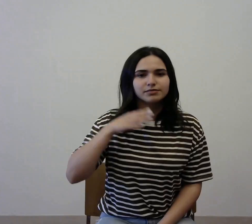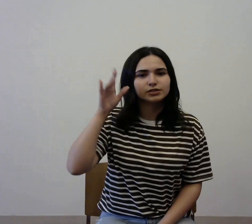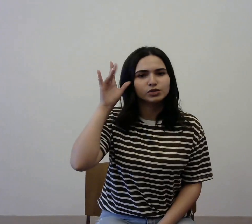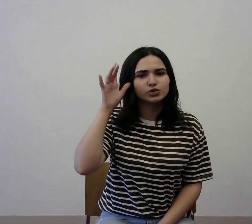su